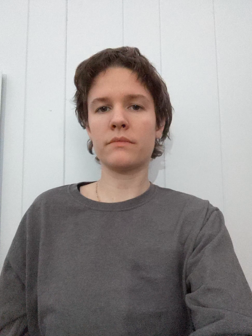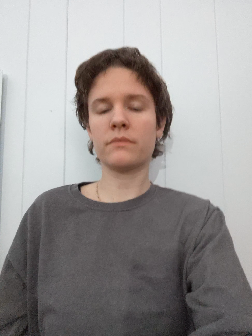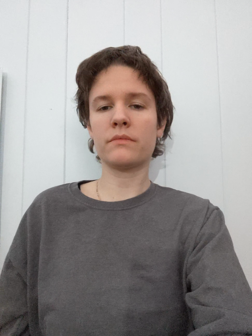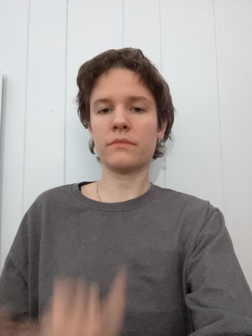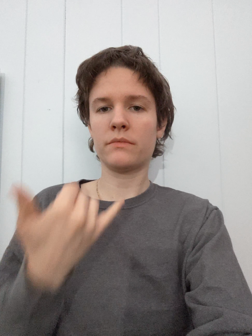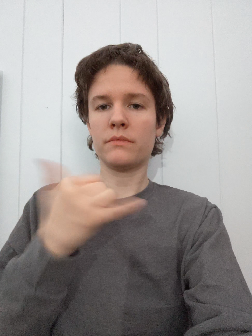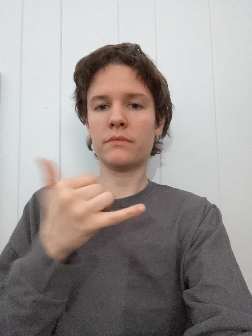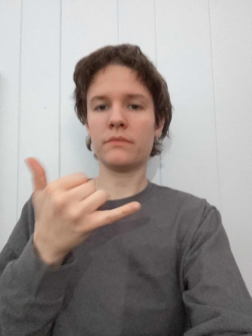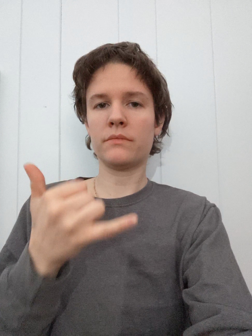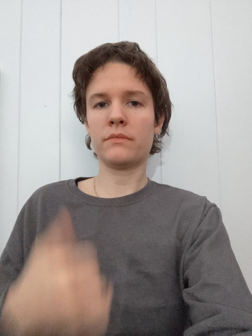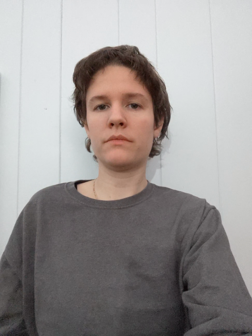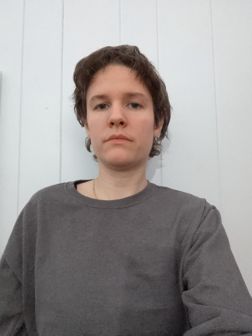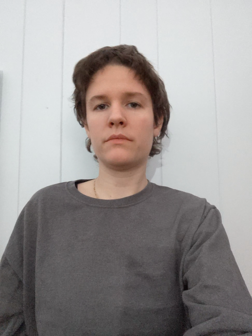yellow